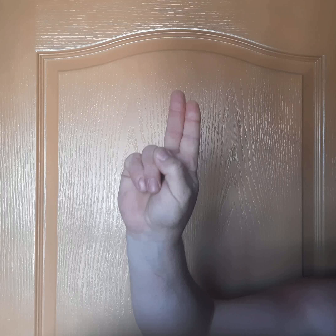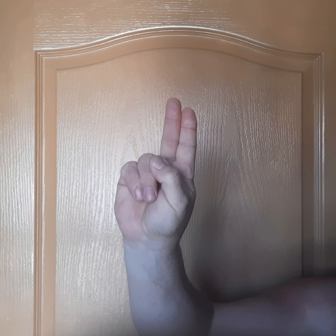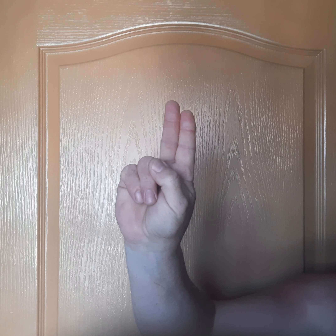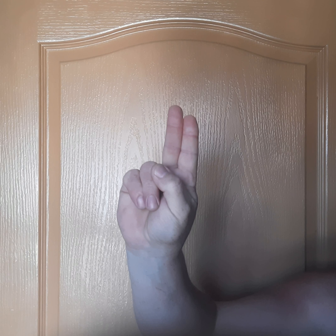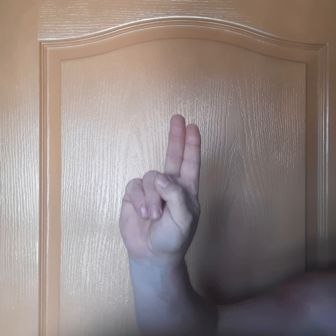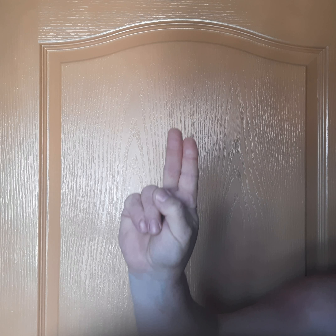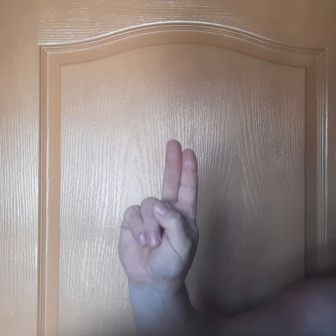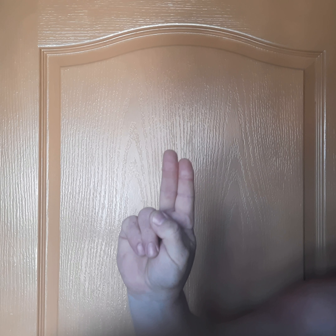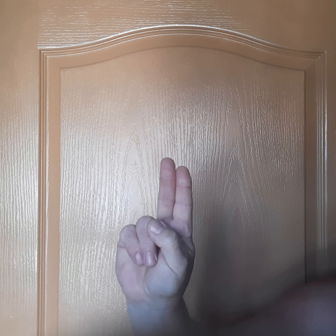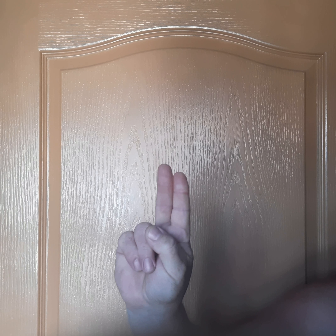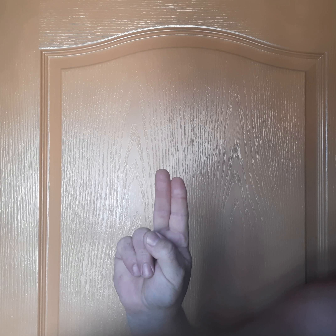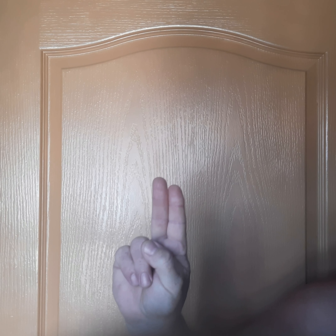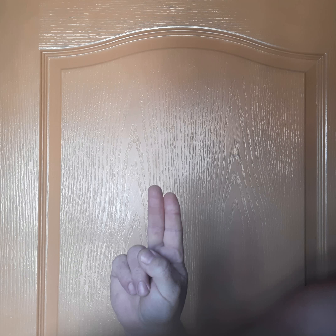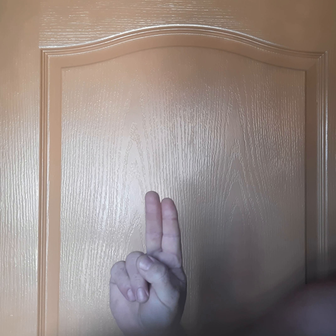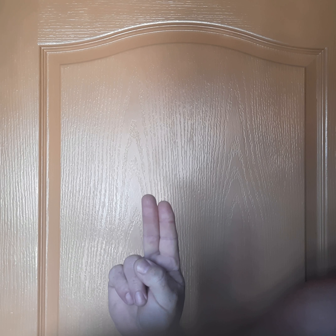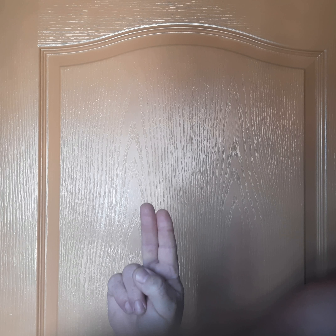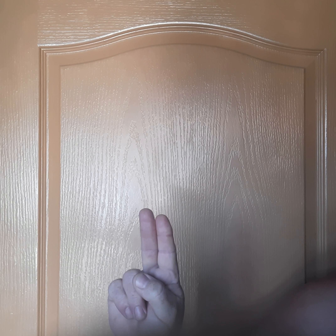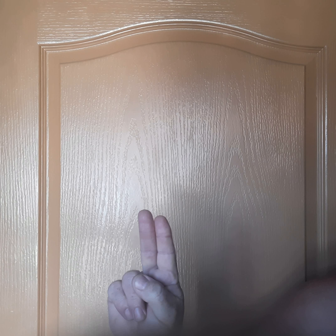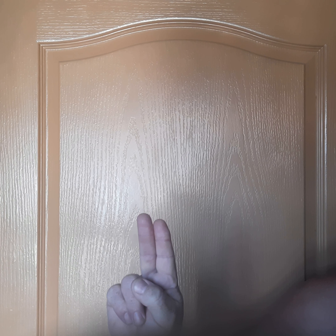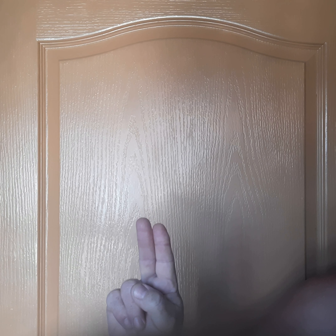Ц